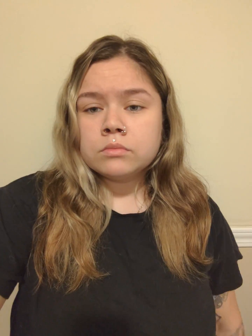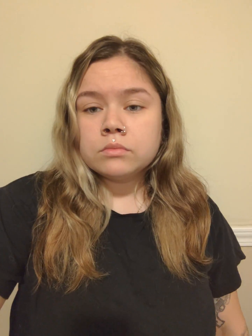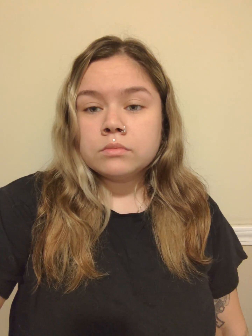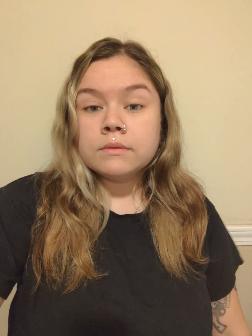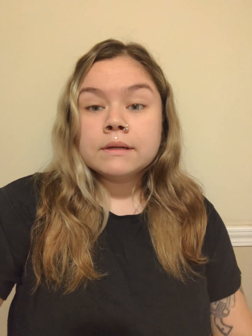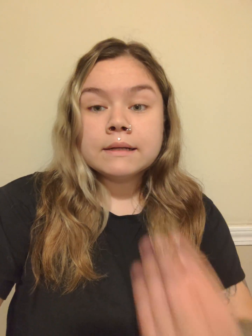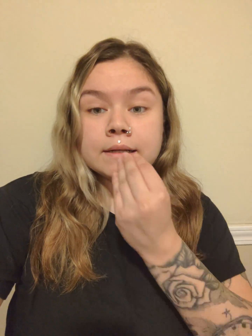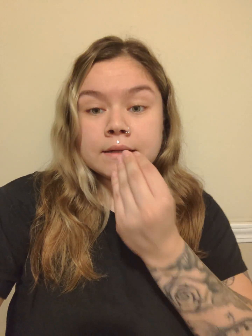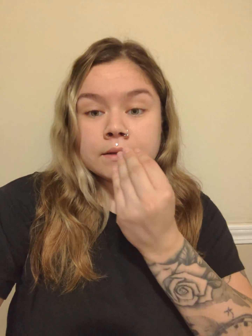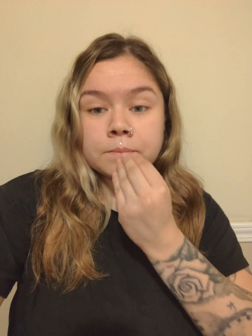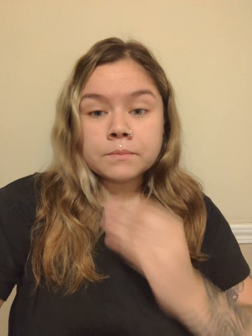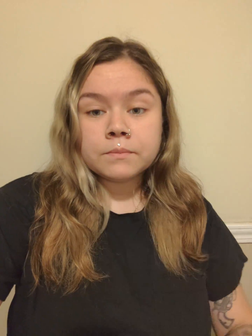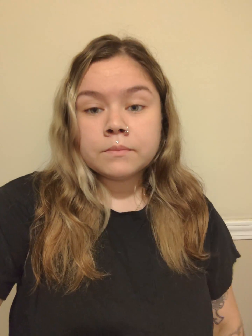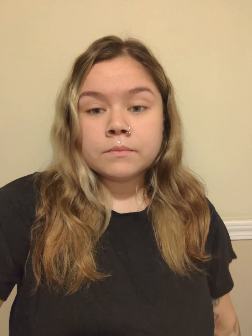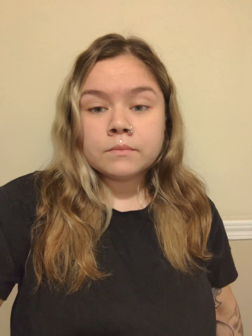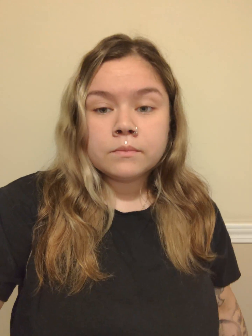eat